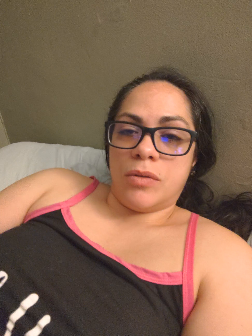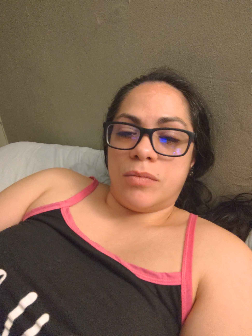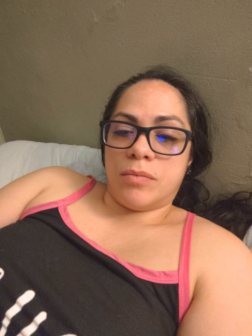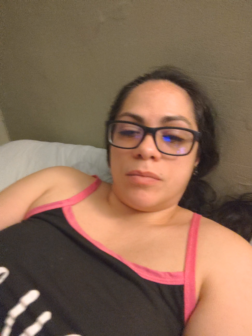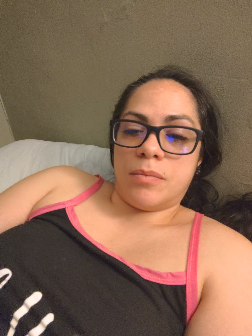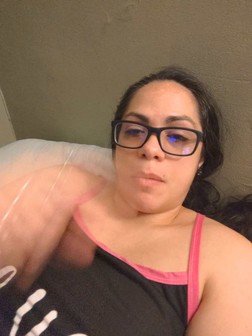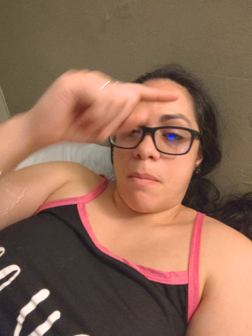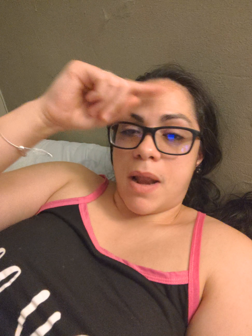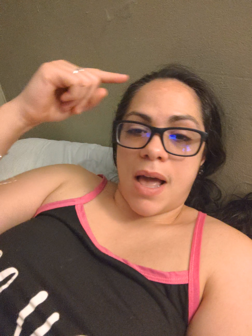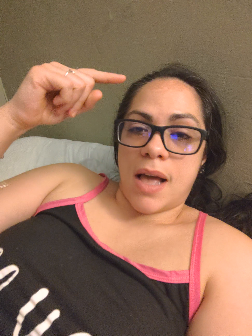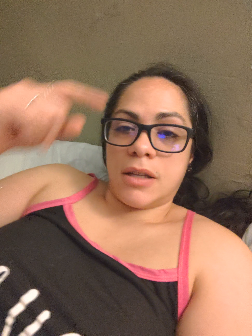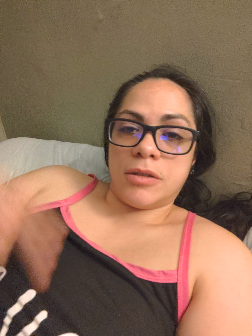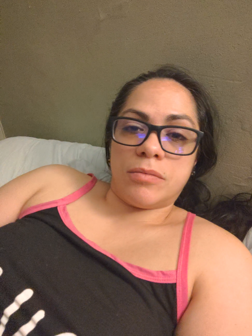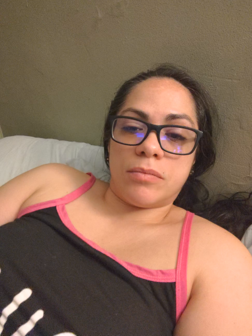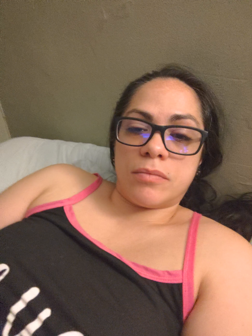black